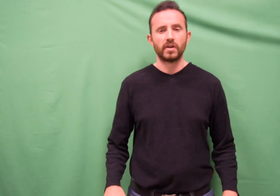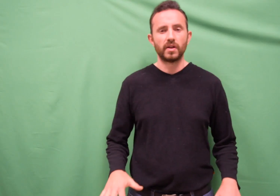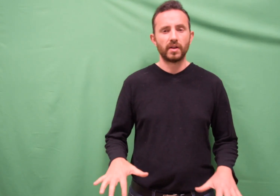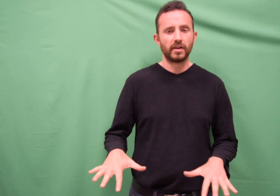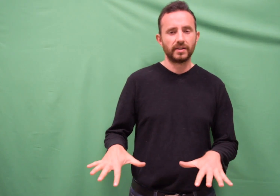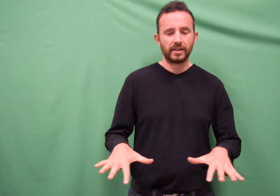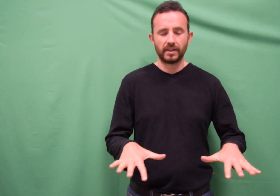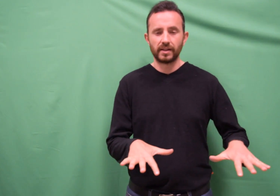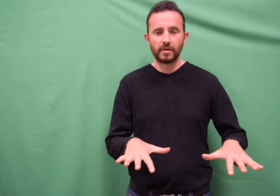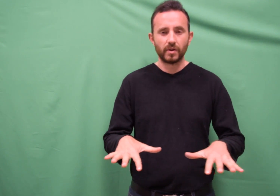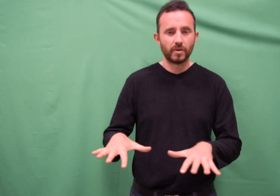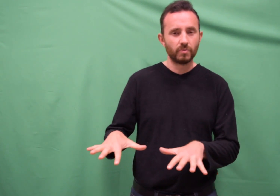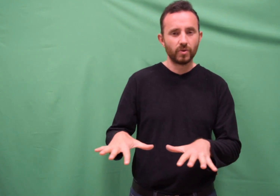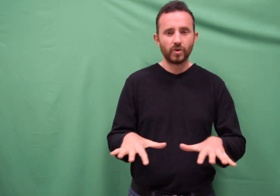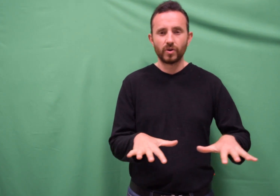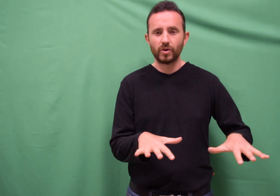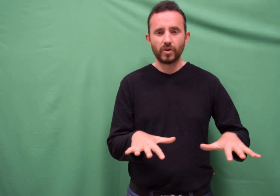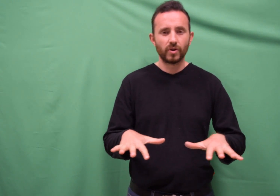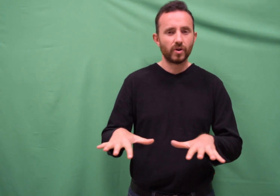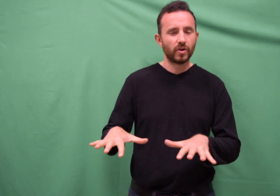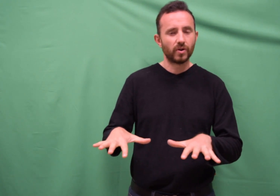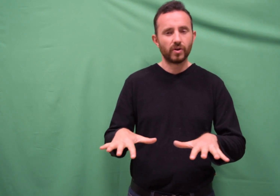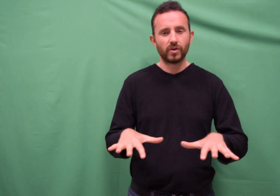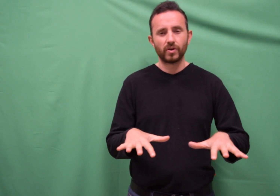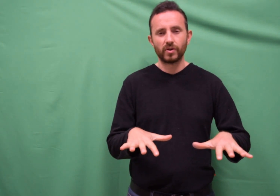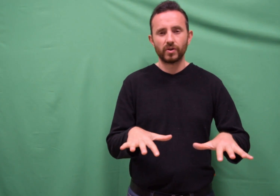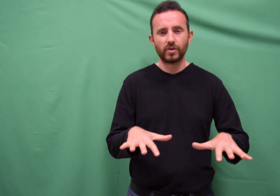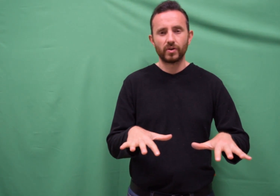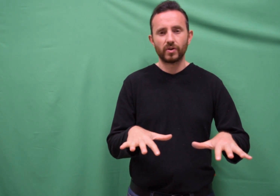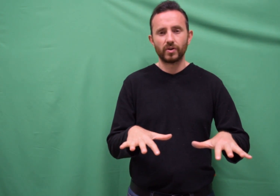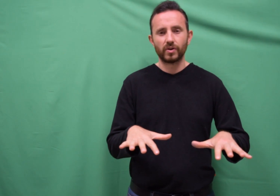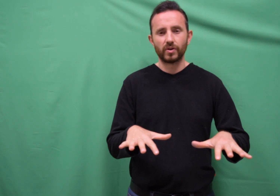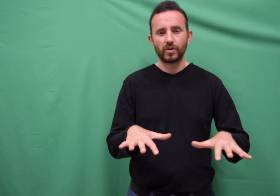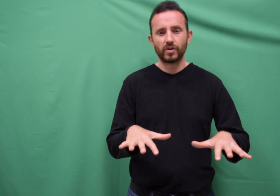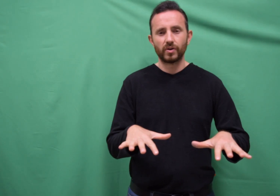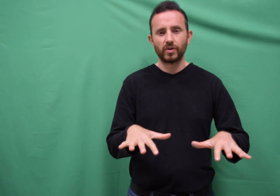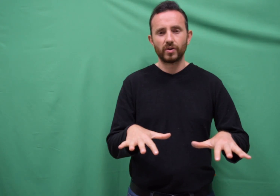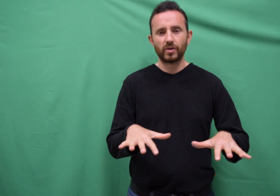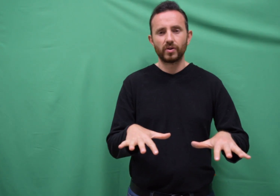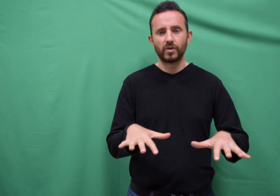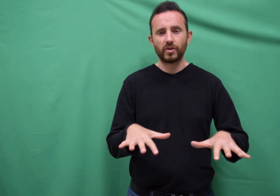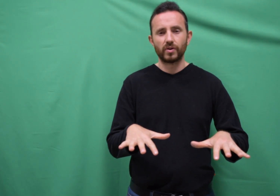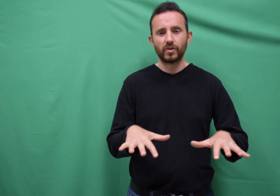temblor